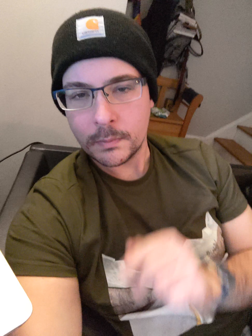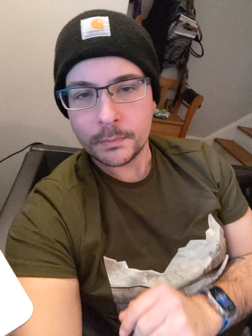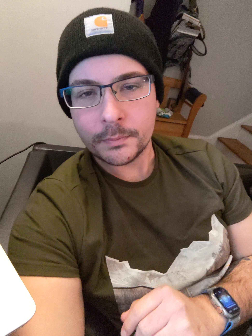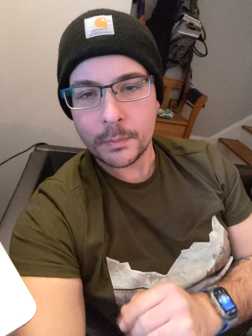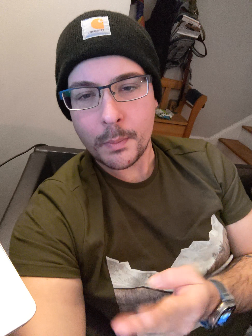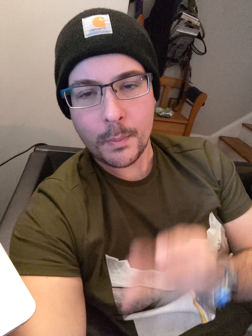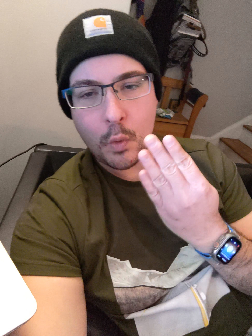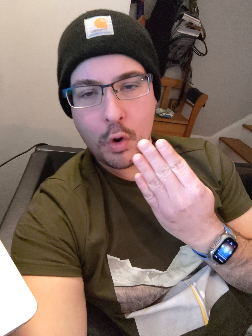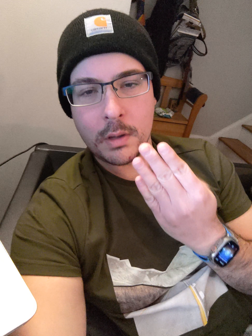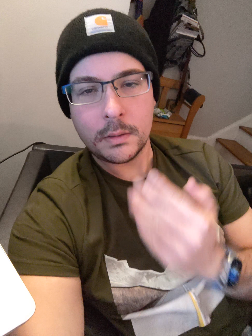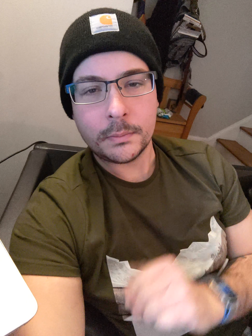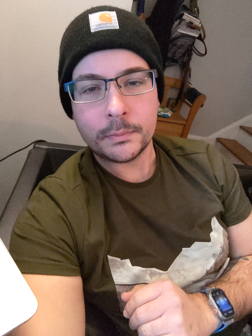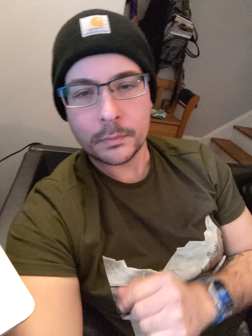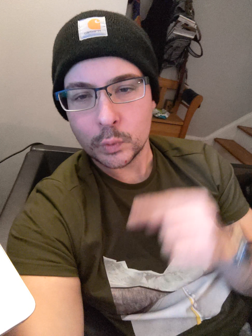morning